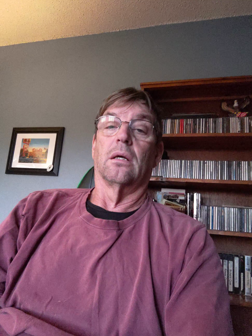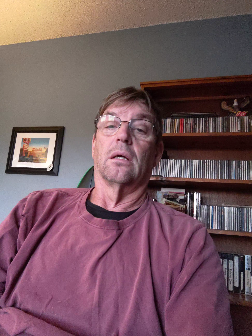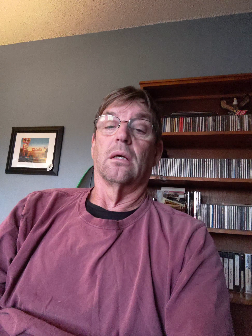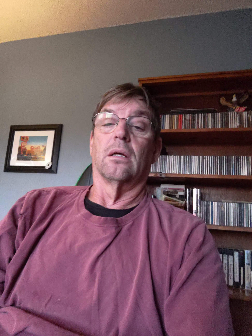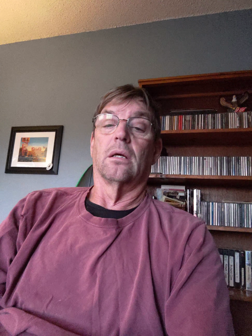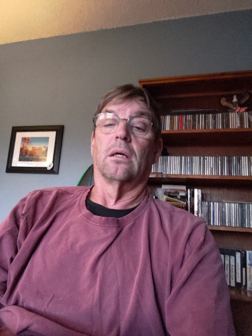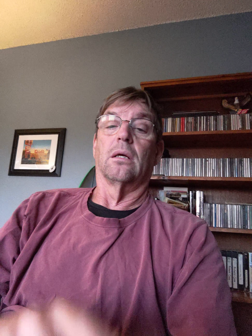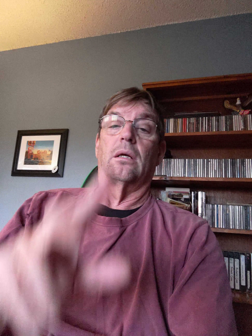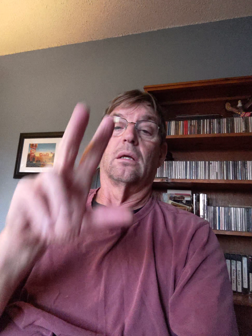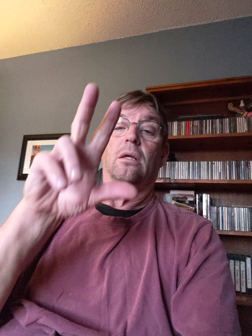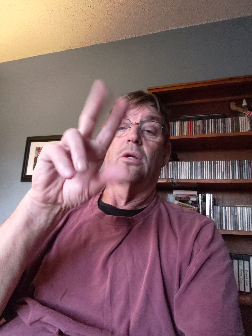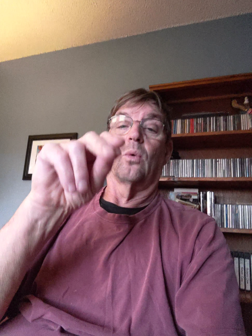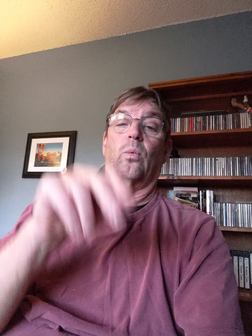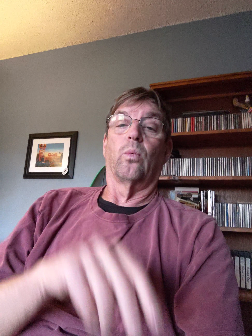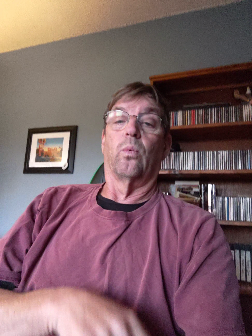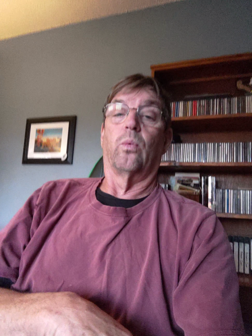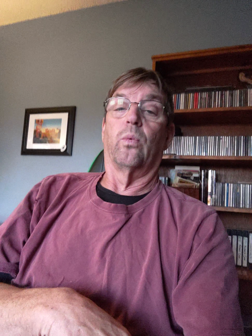no